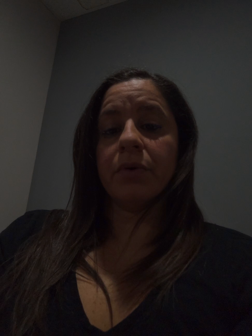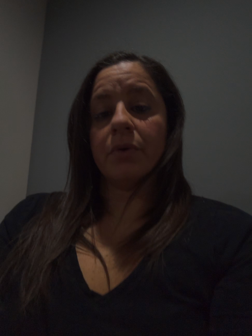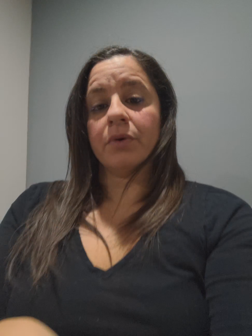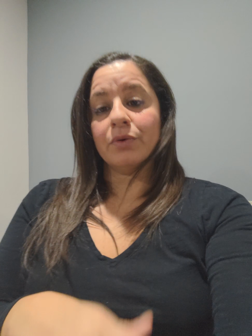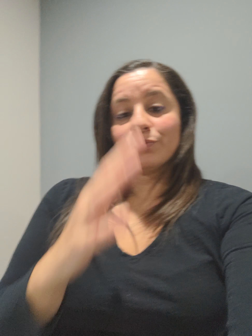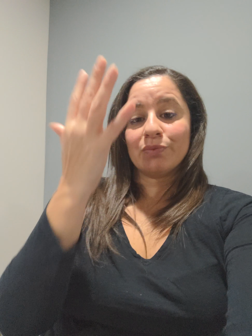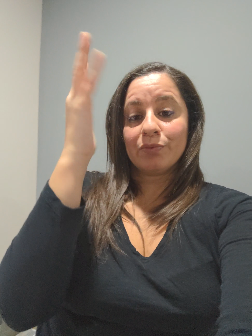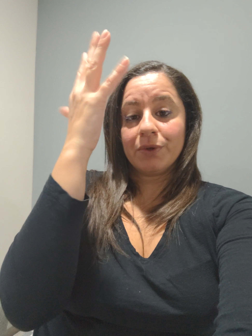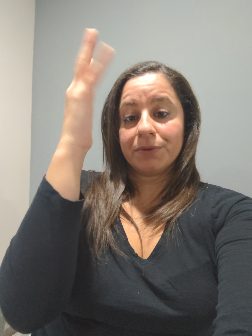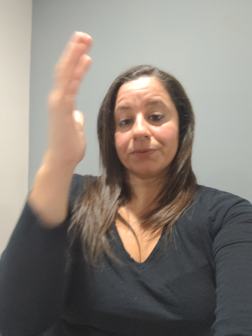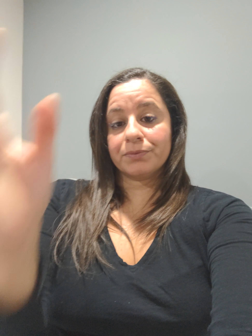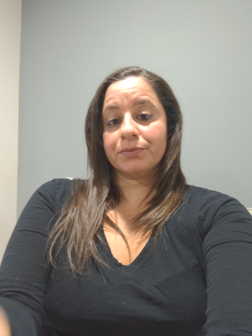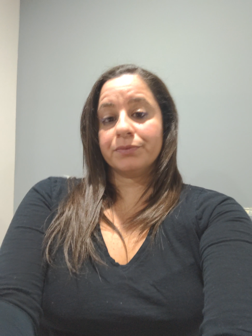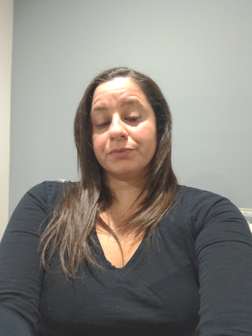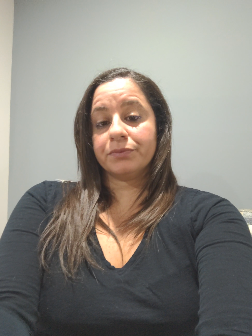tree